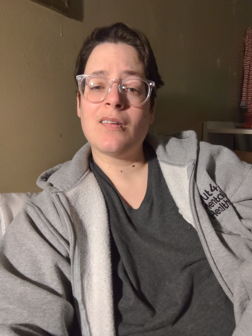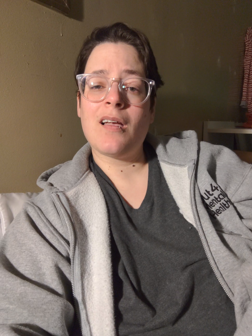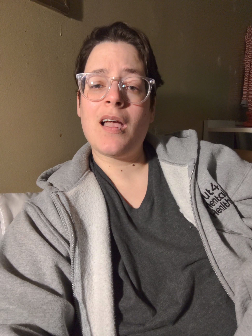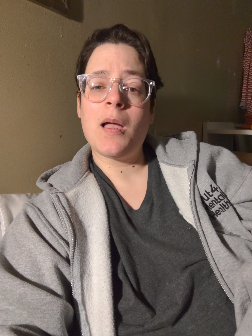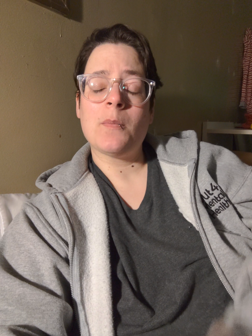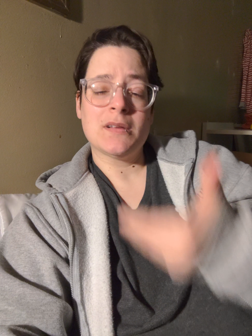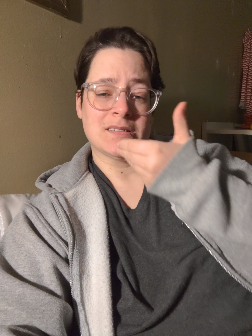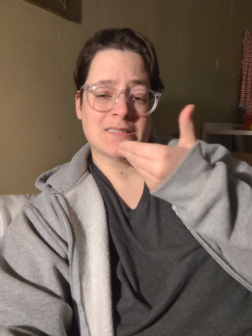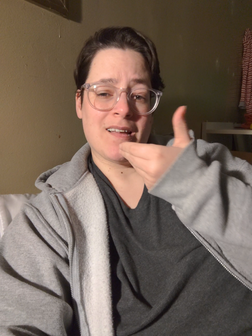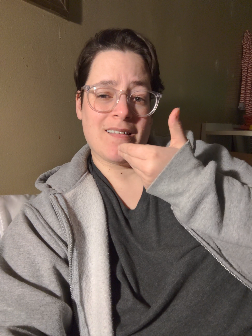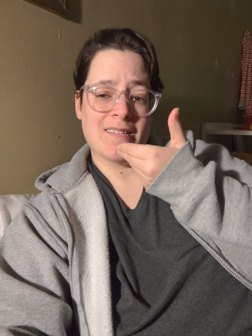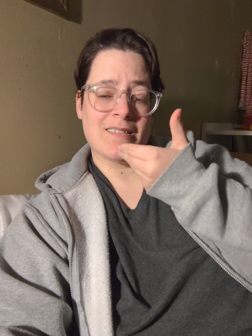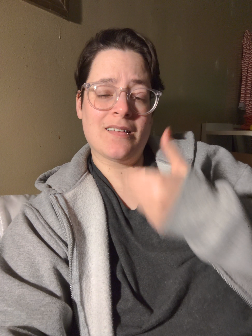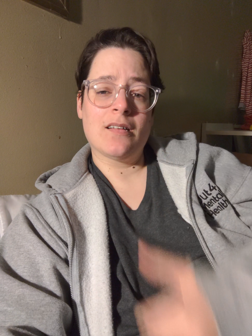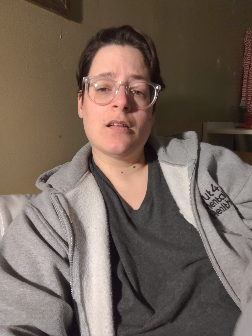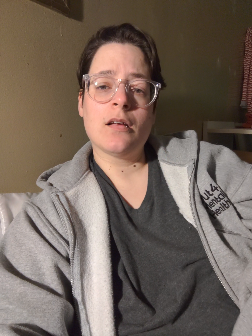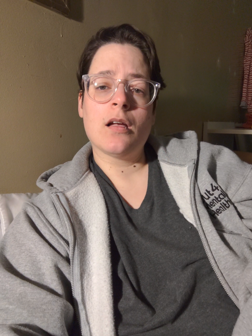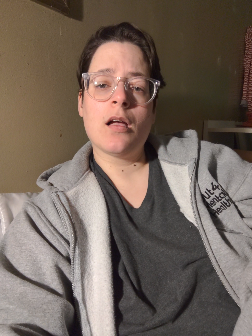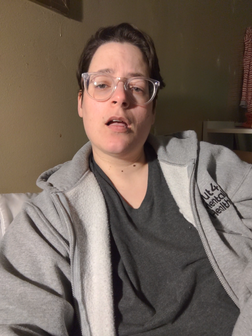pizza